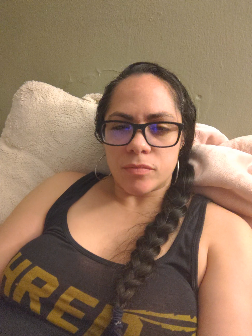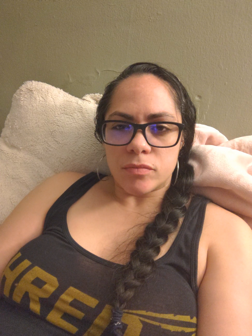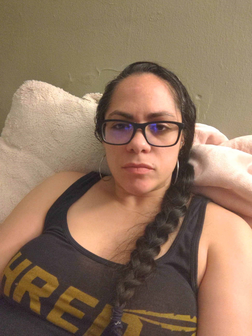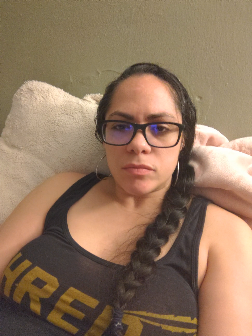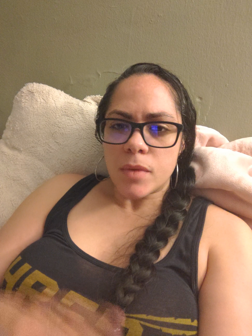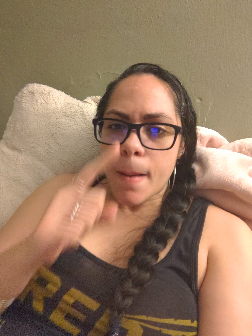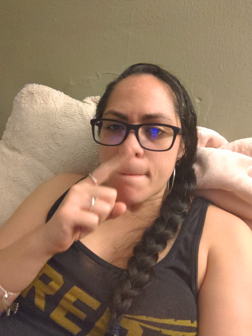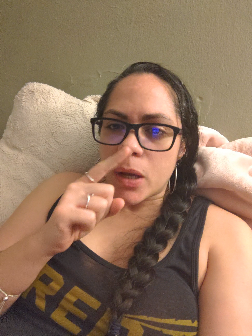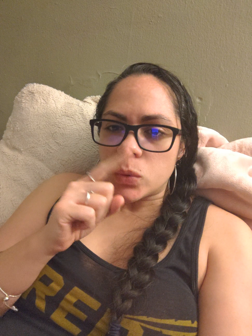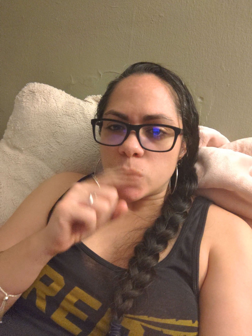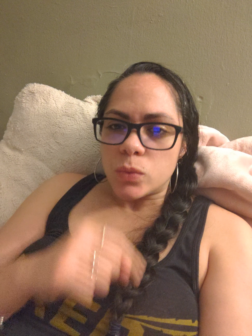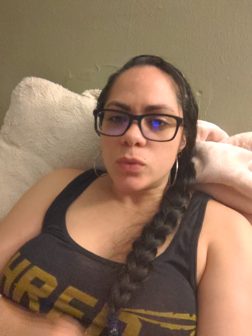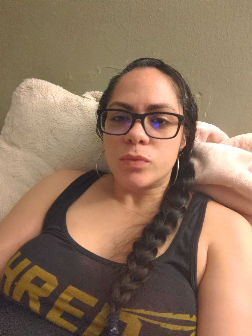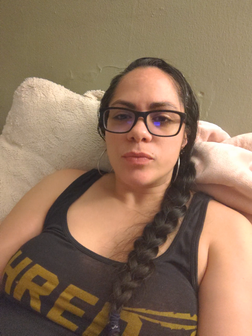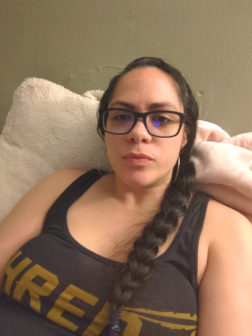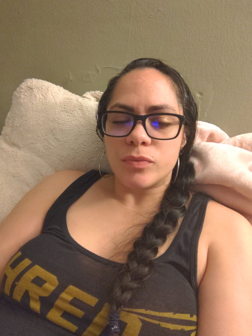mouse